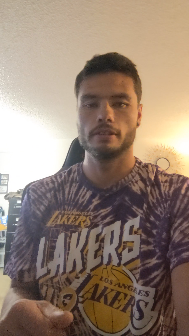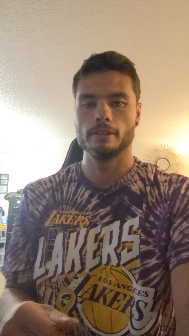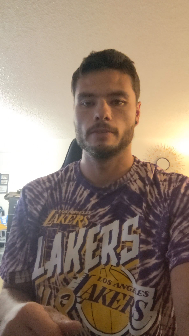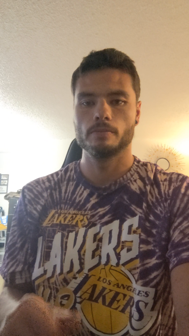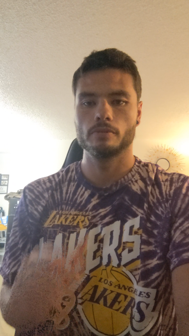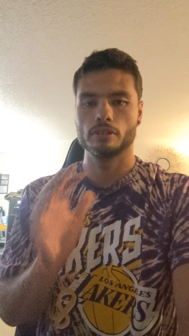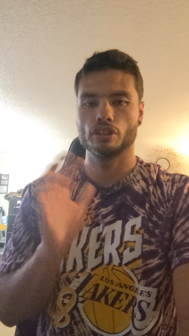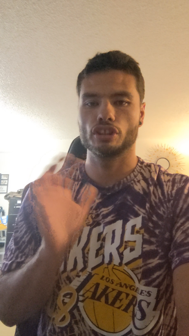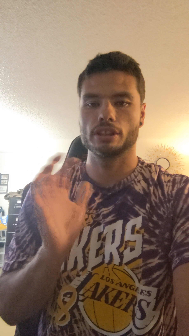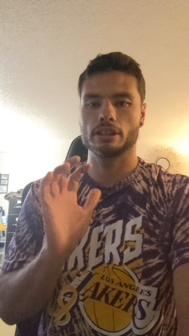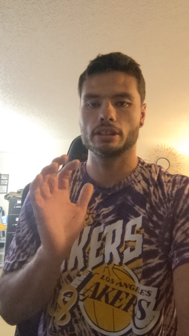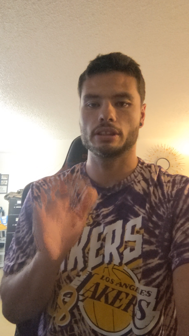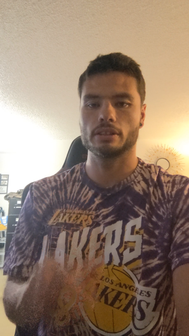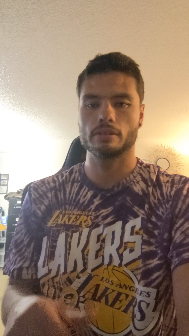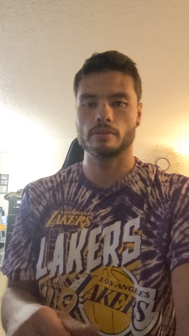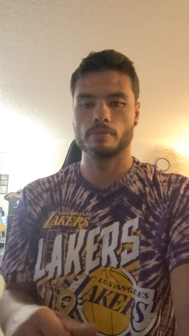cheese